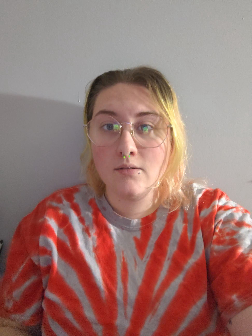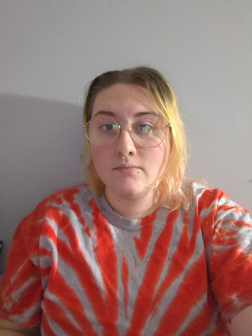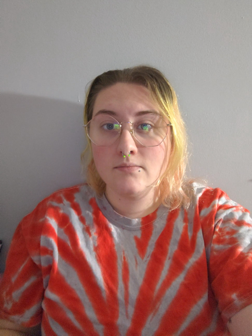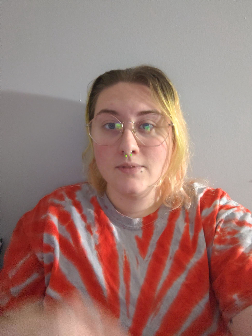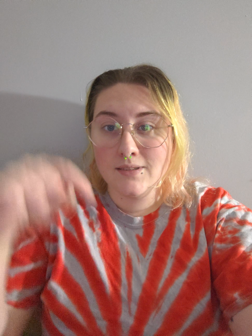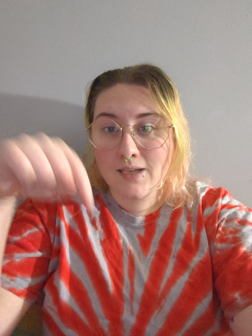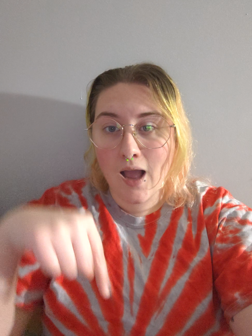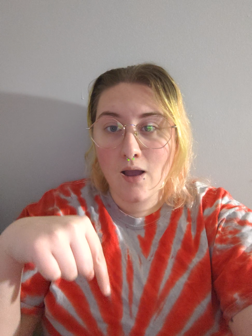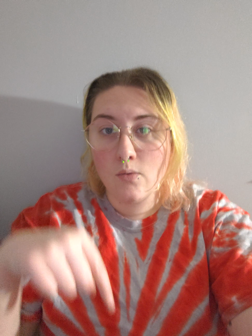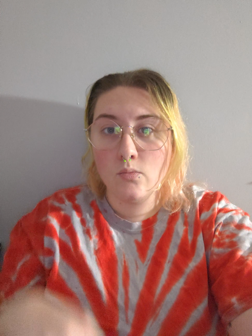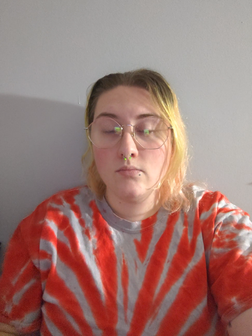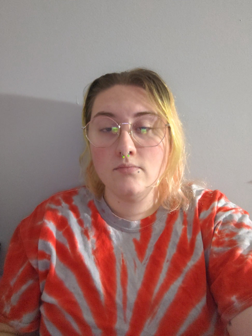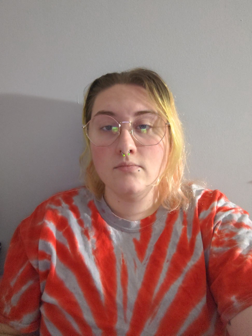down